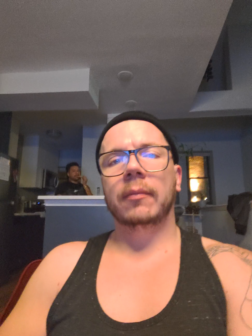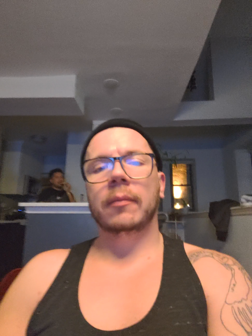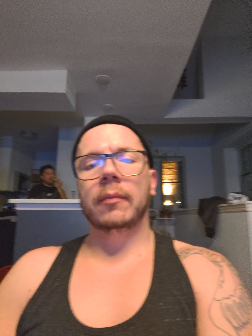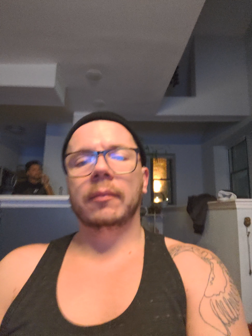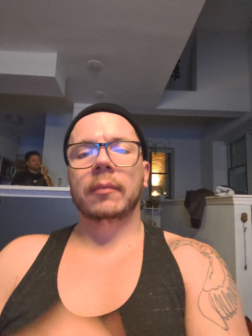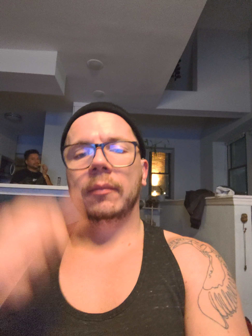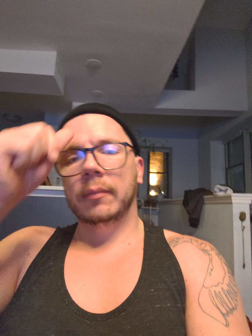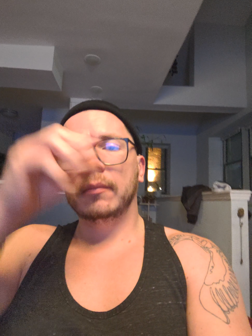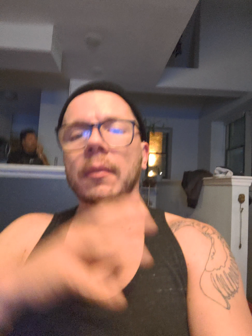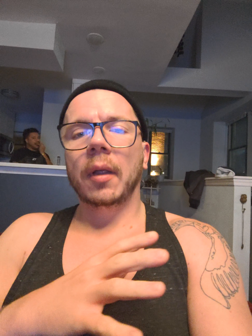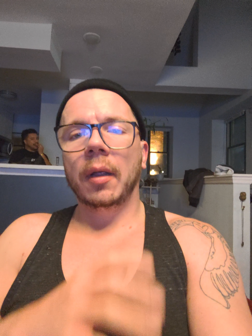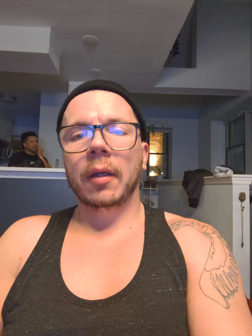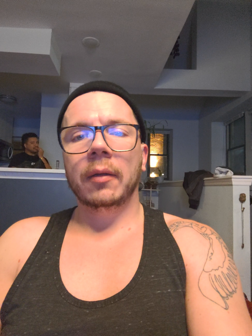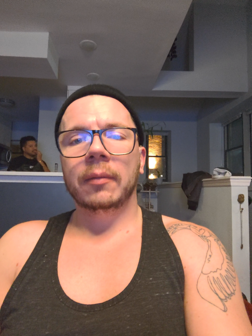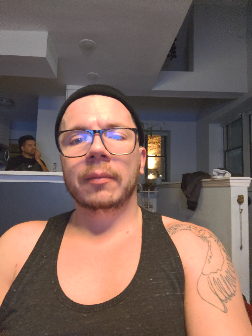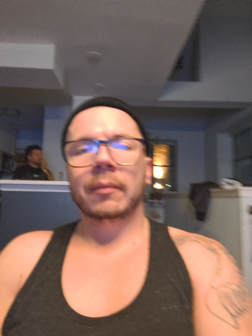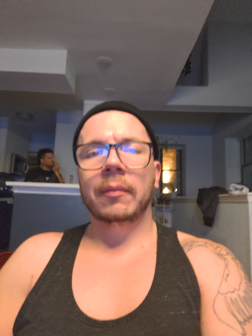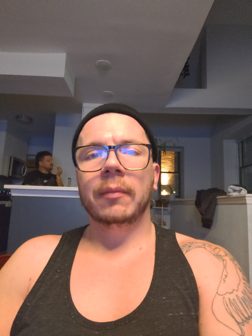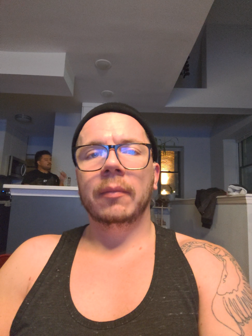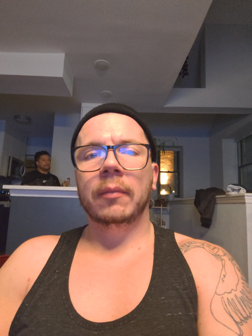man